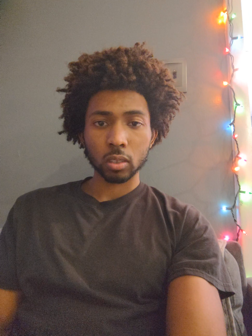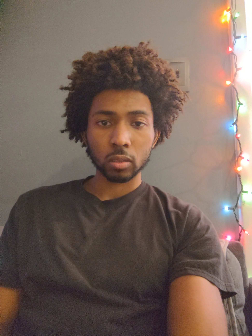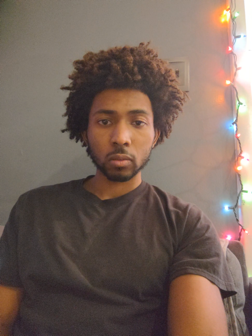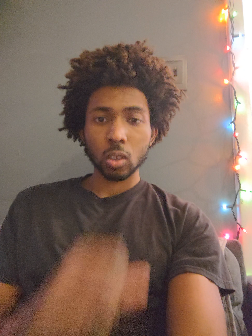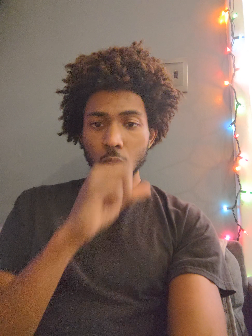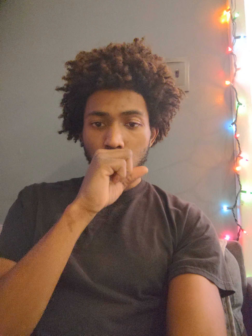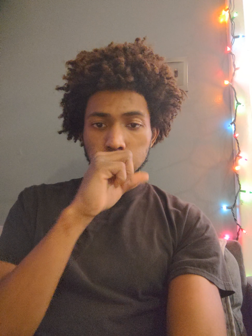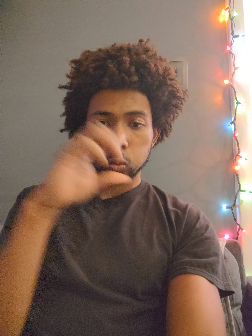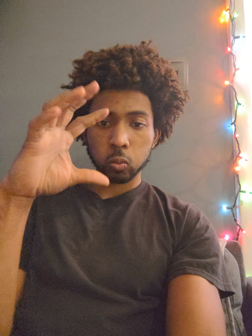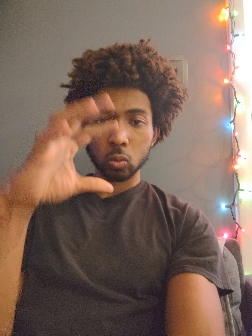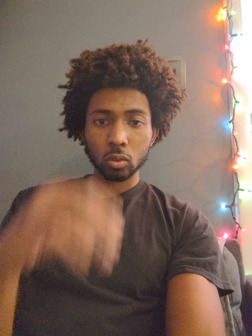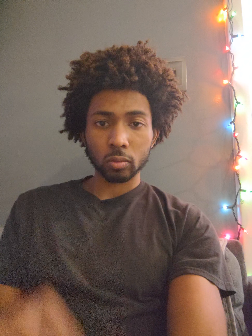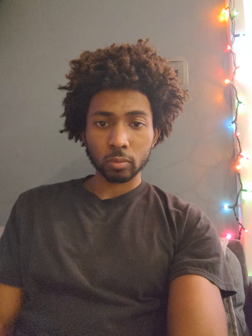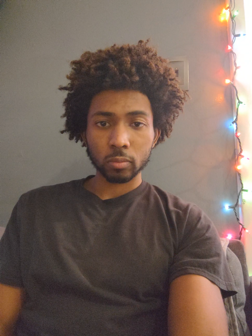balloon